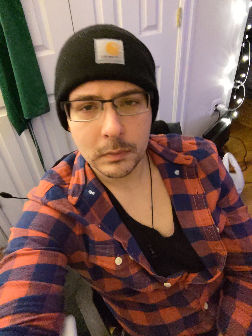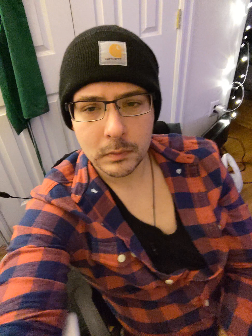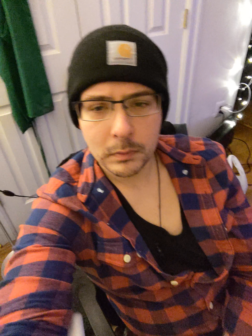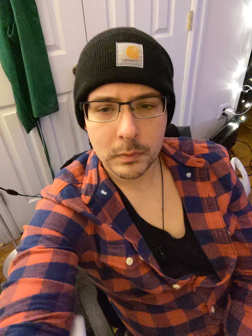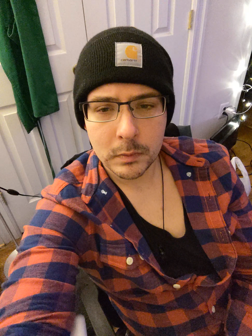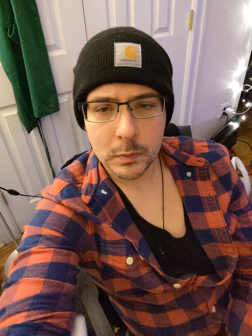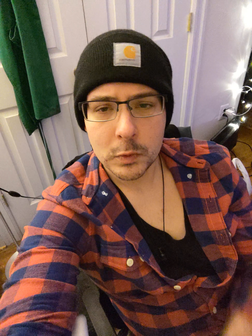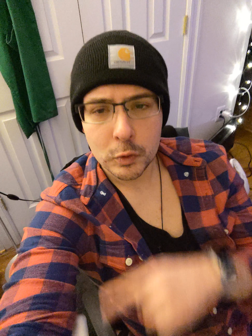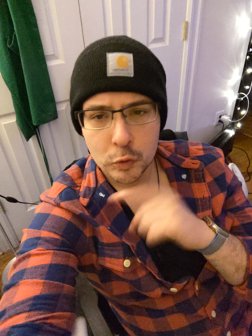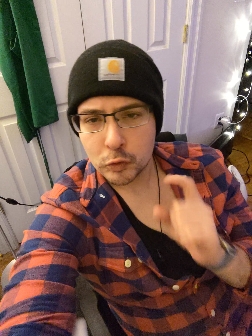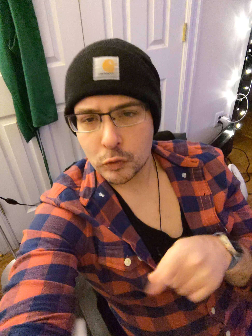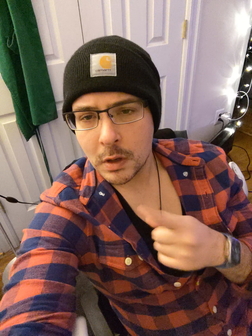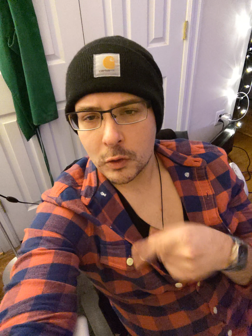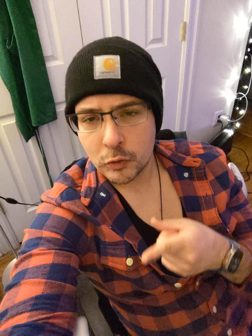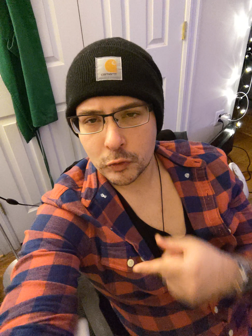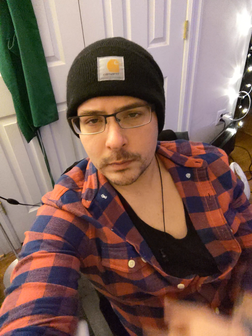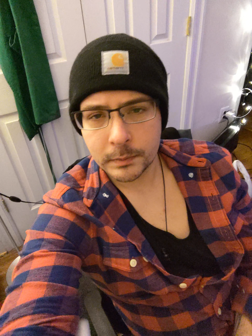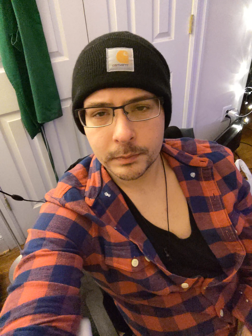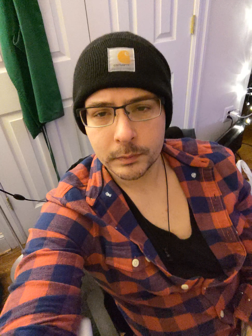dryer